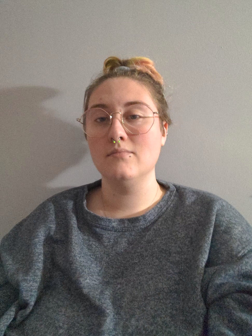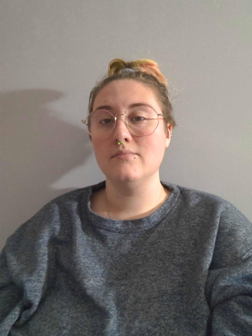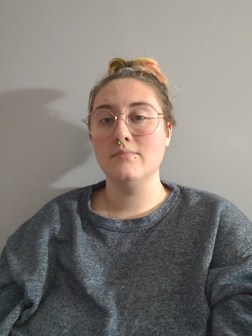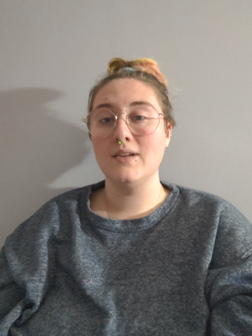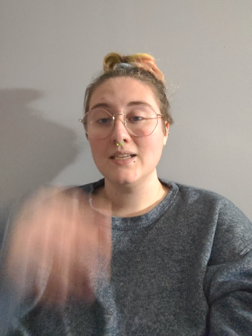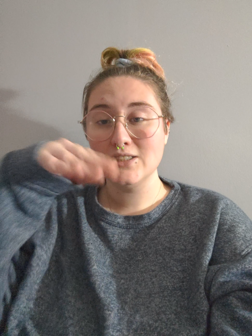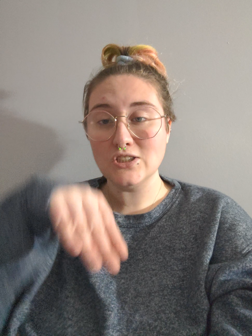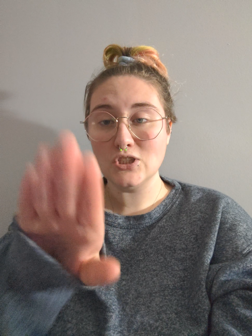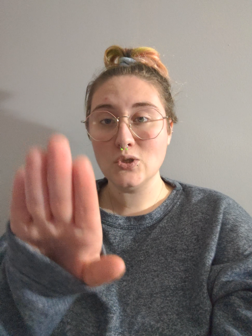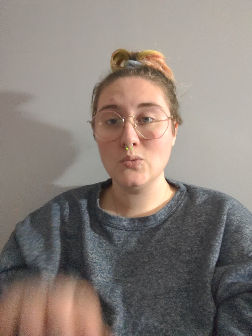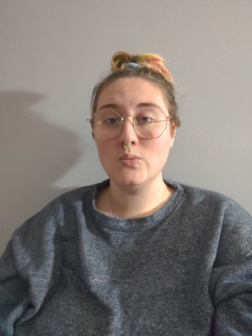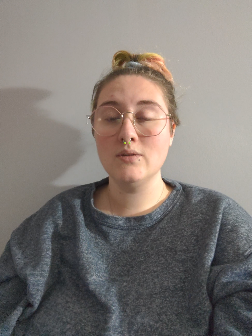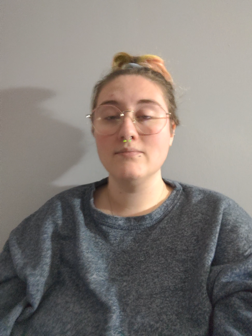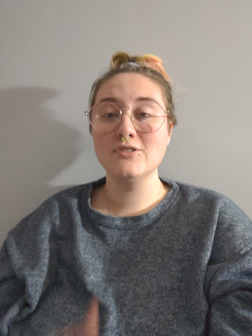into